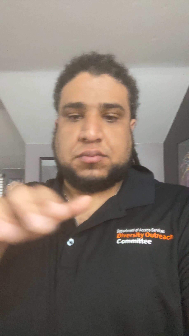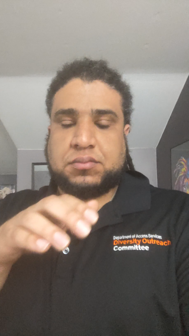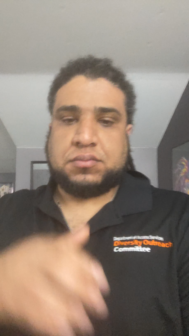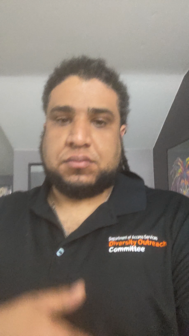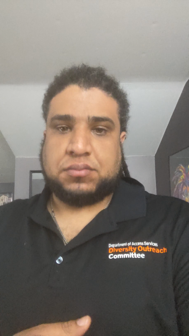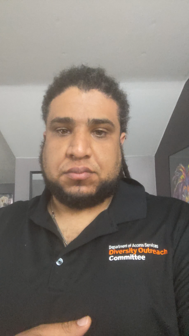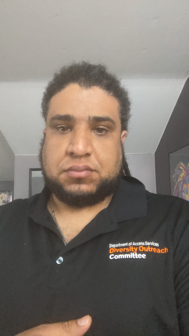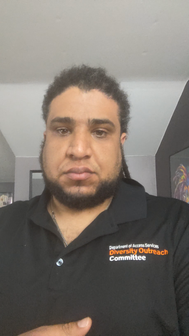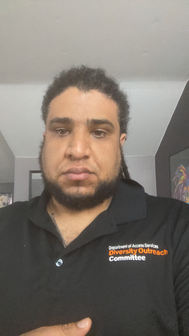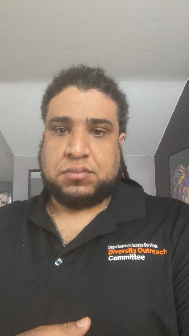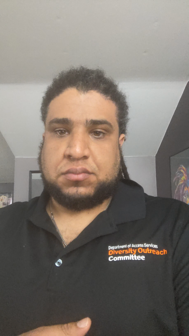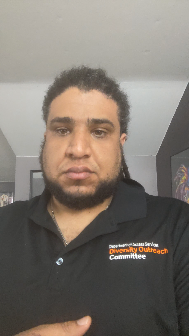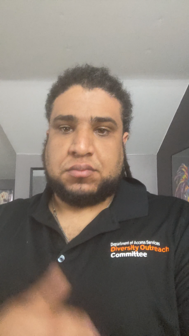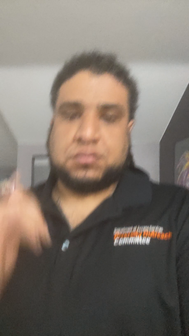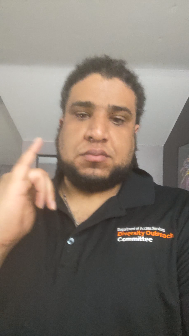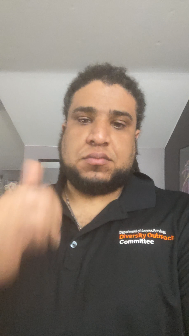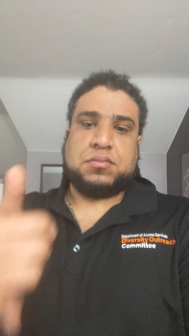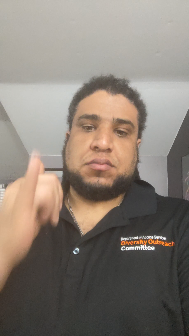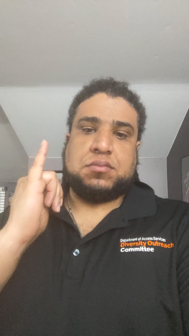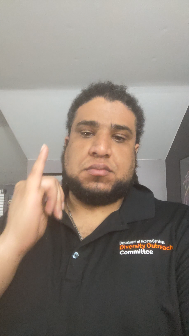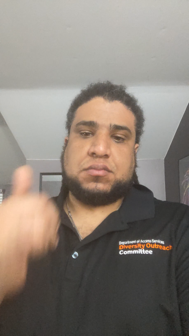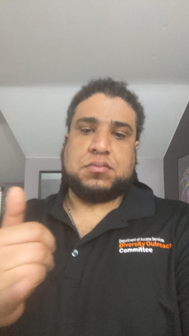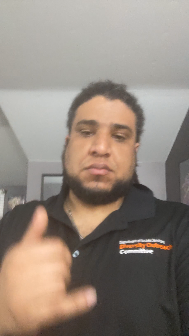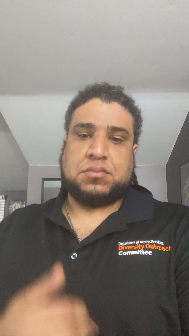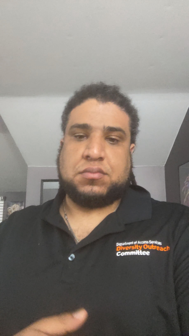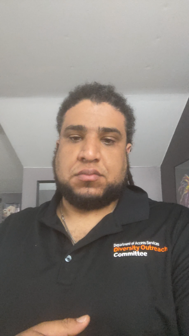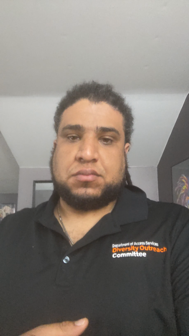rocking chair